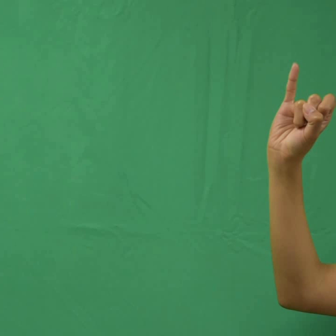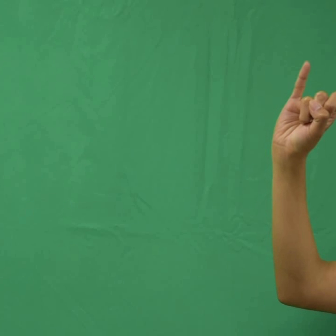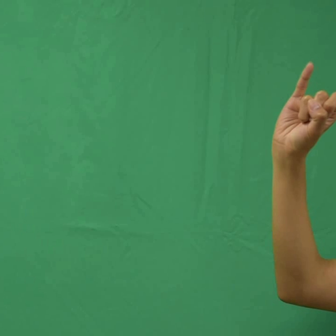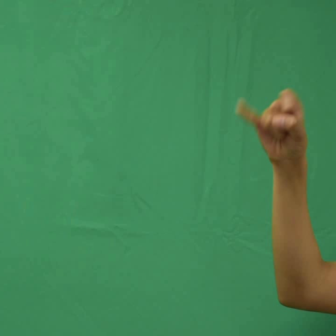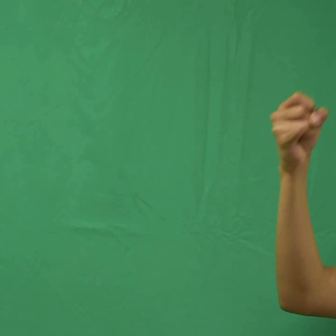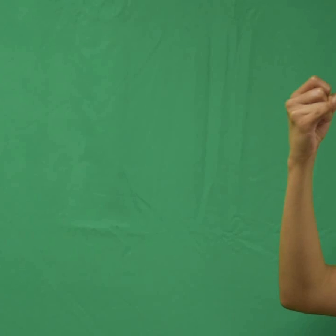J